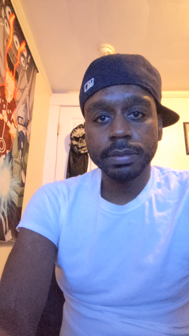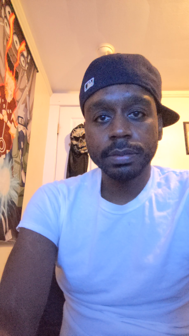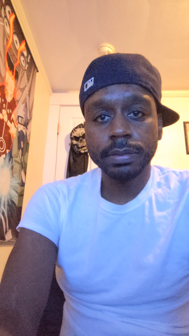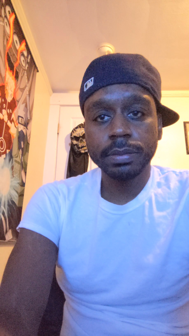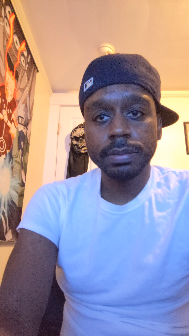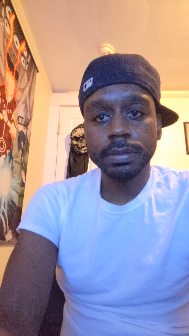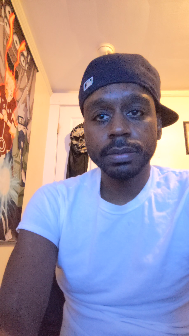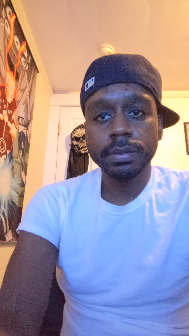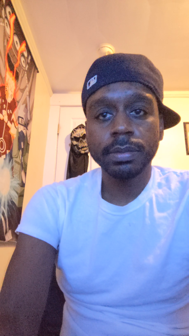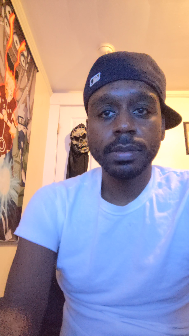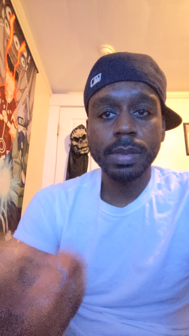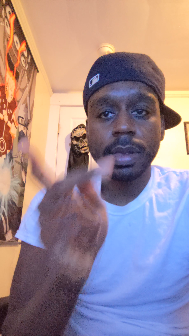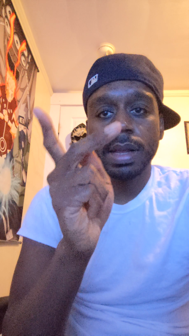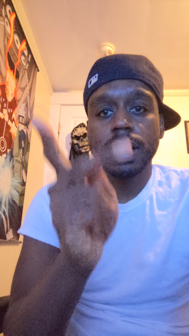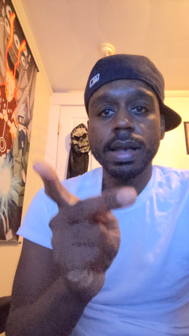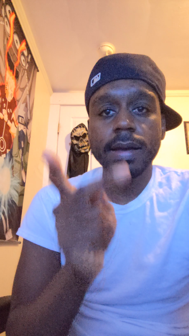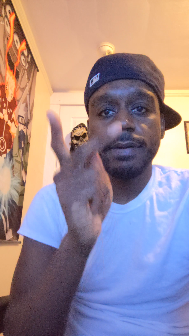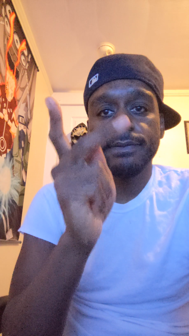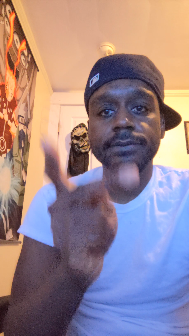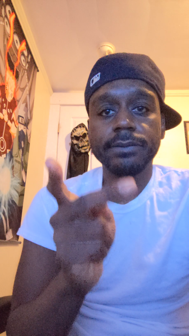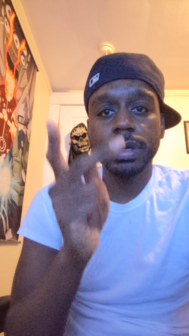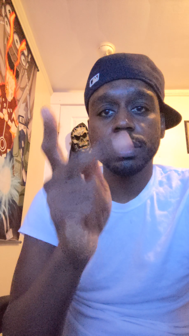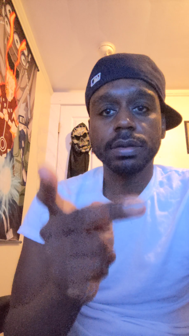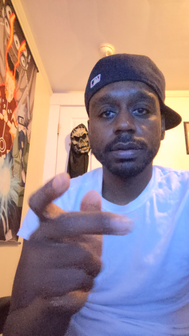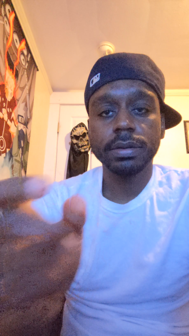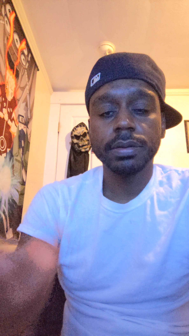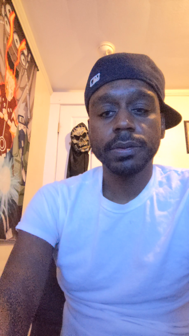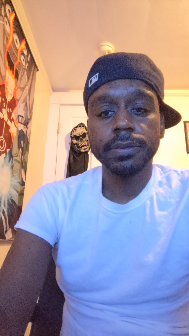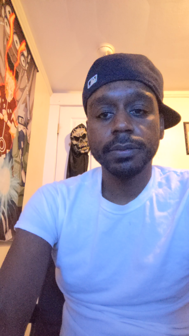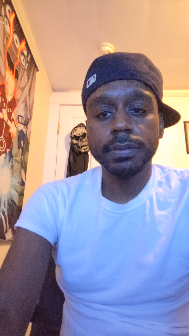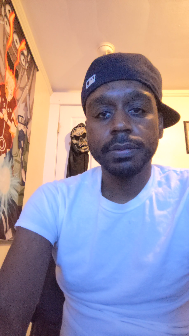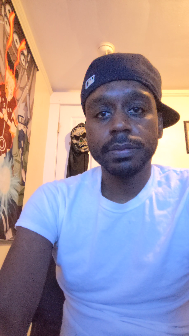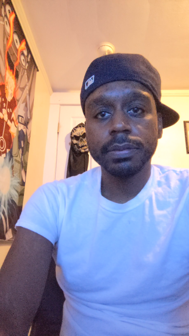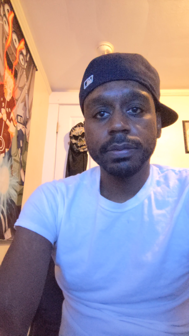careful